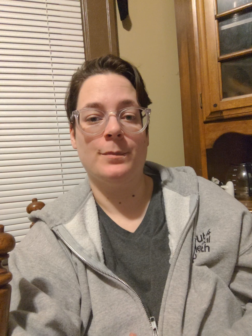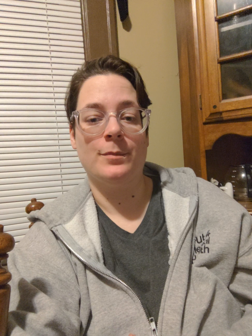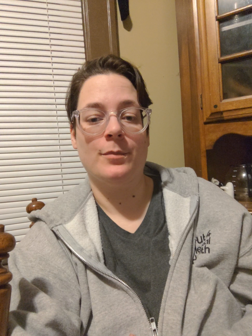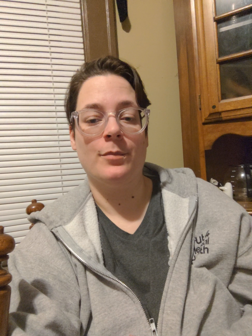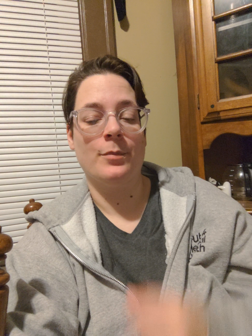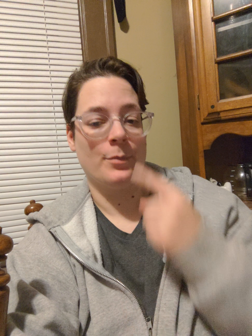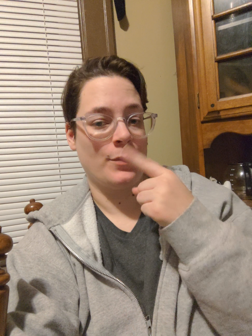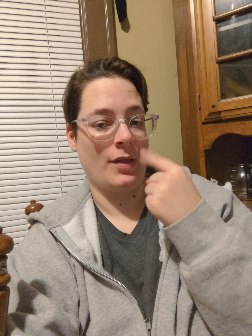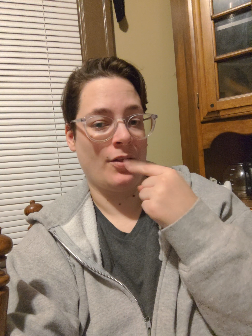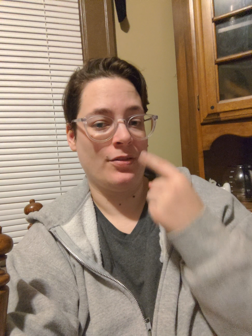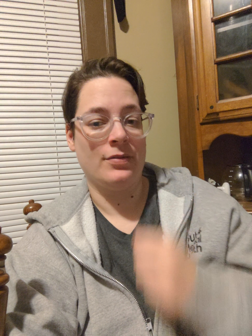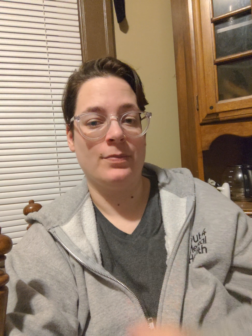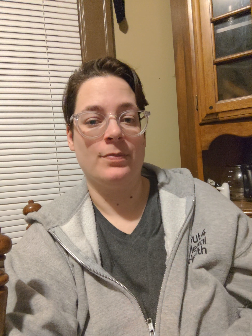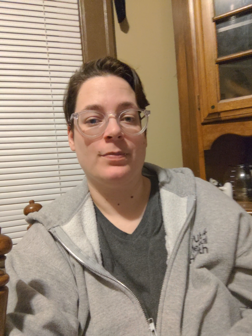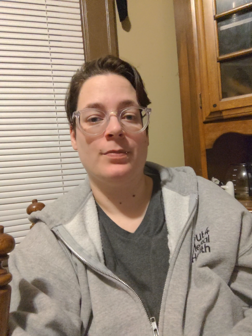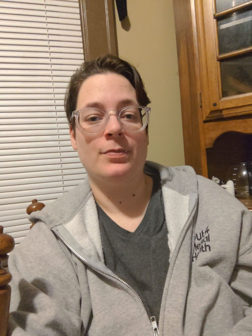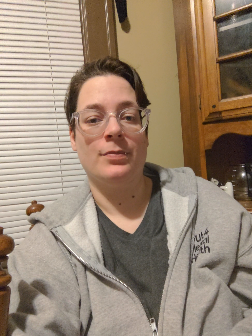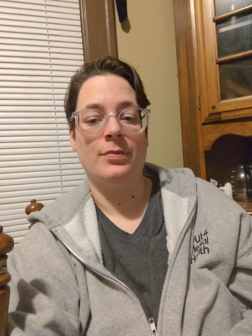mouth